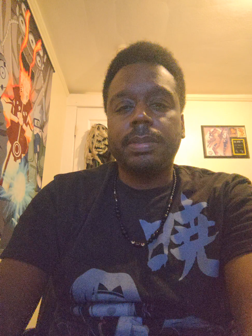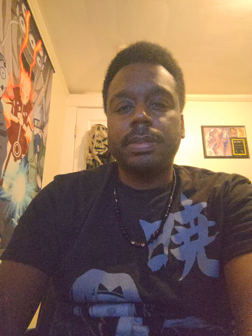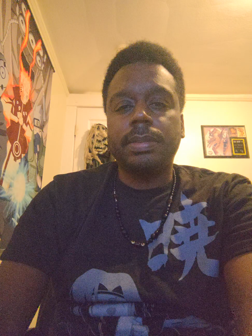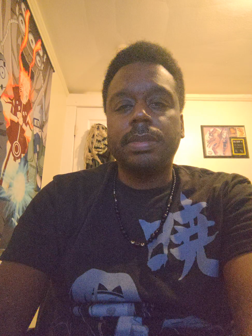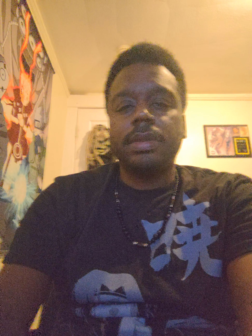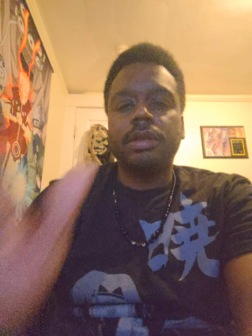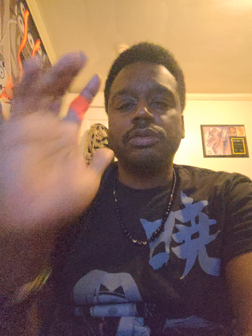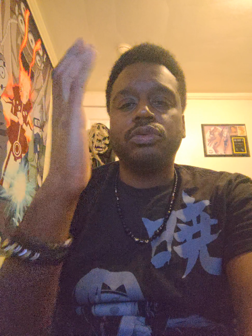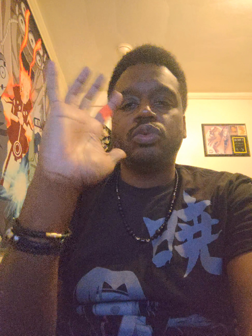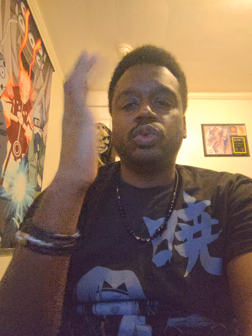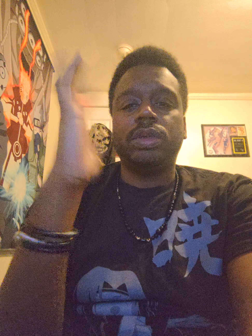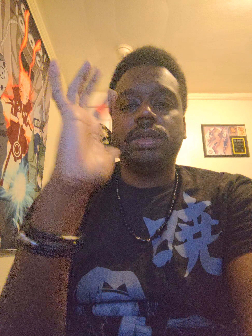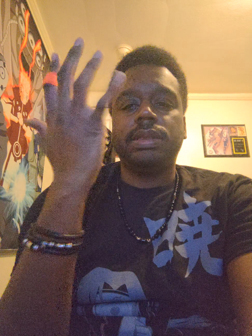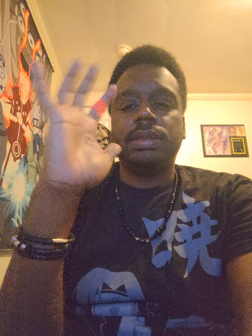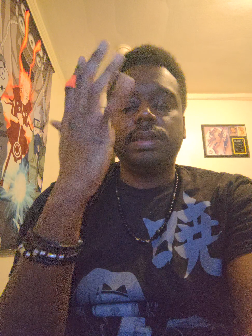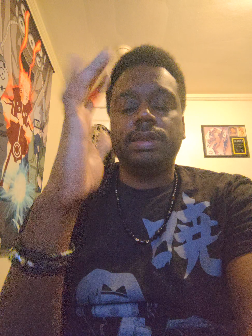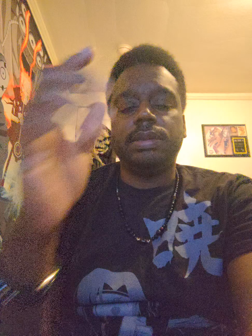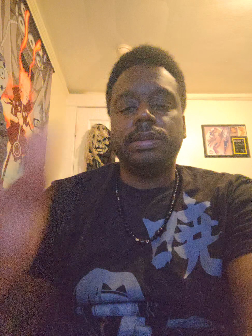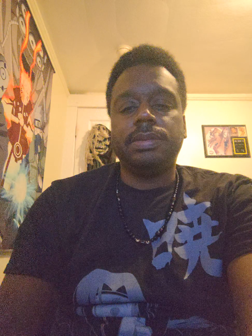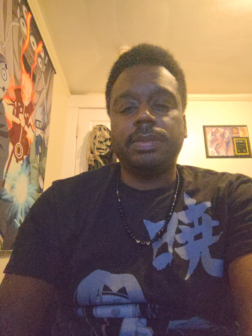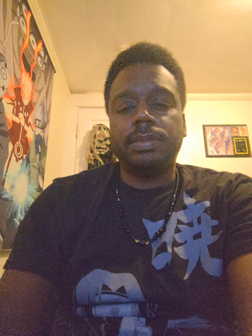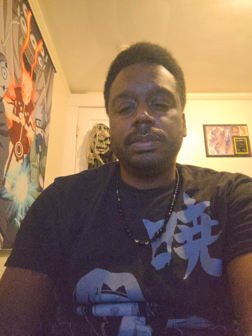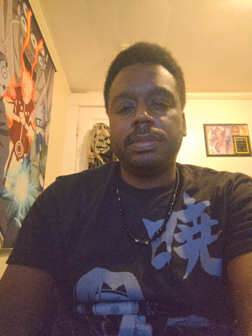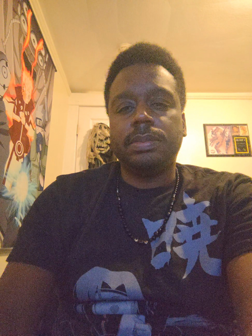tree